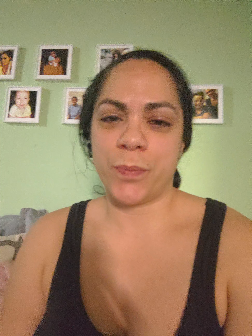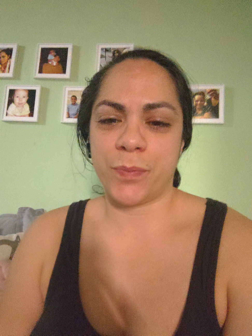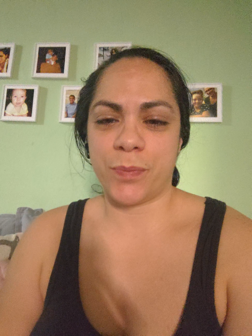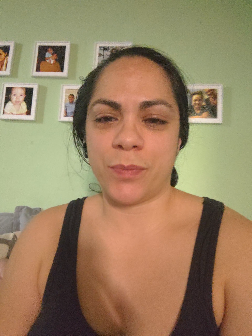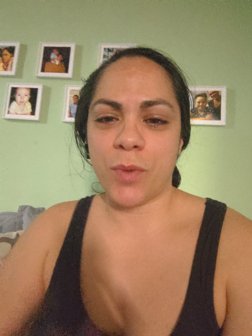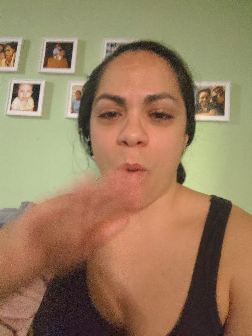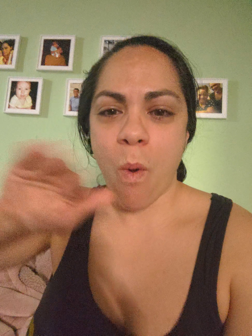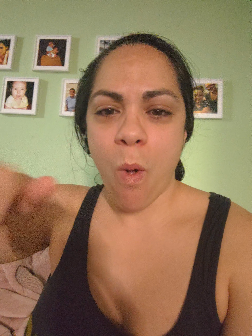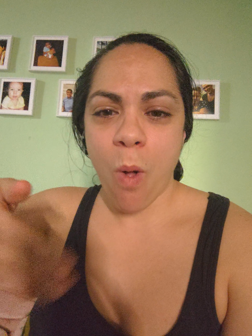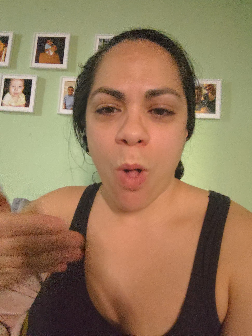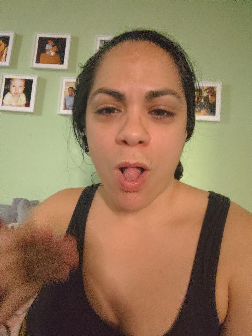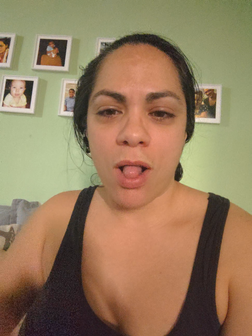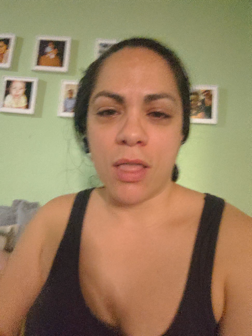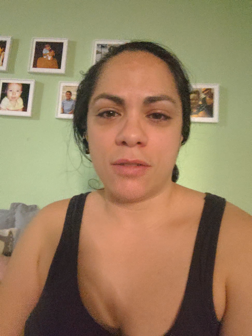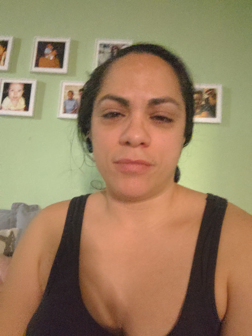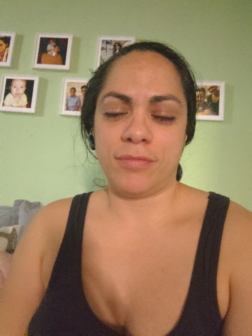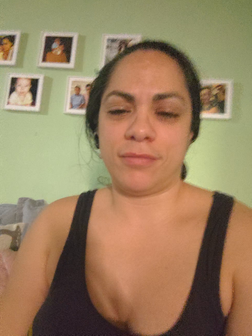all